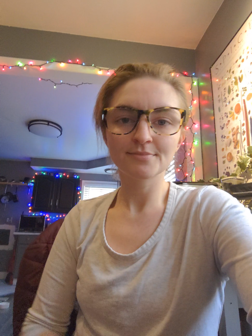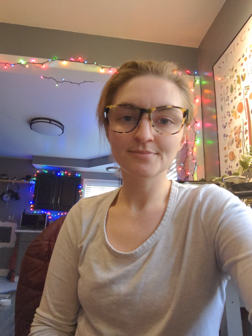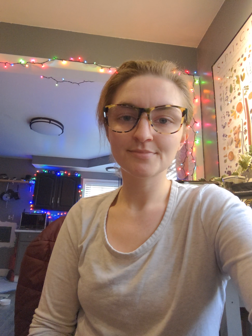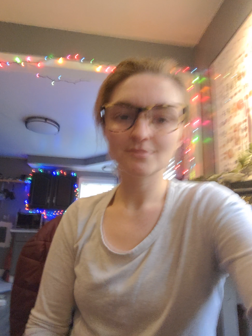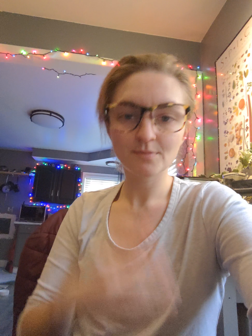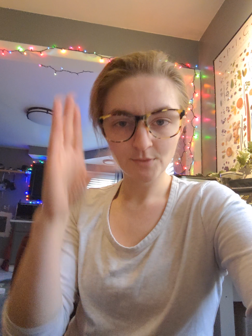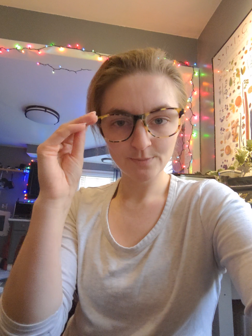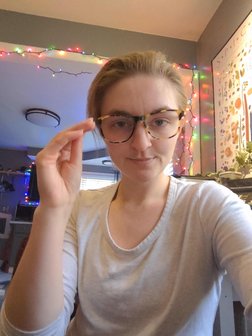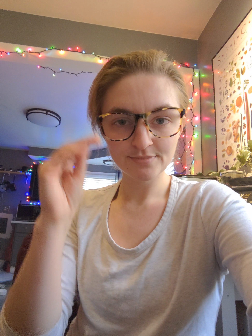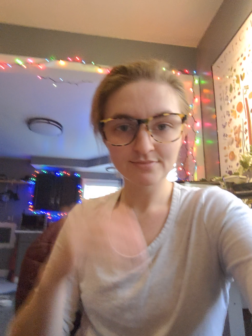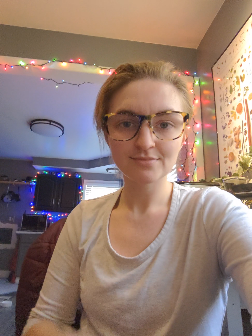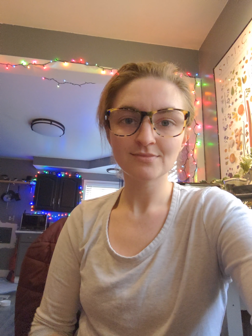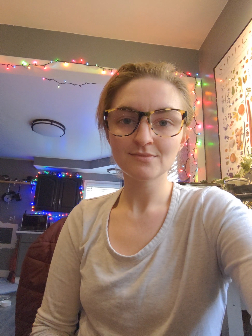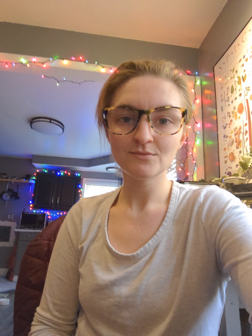boy